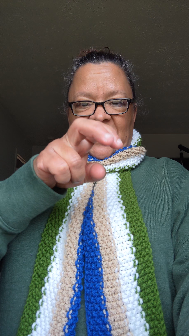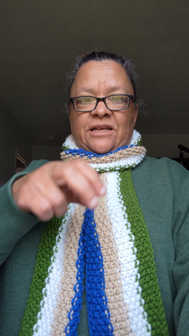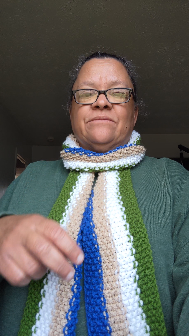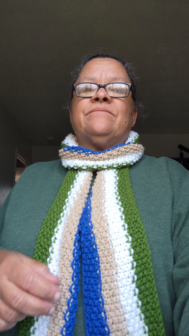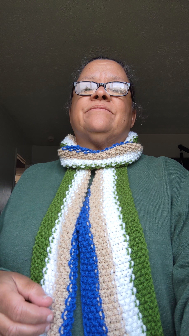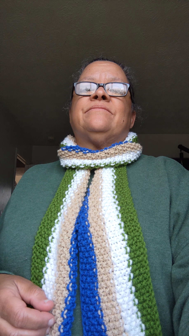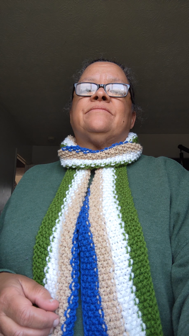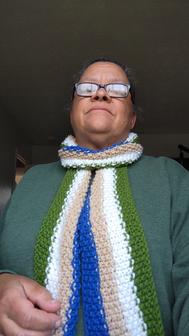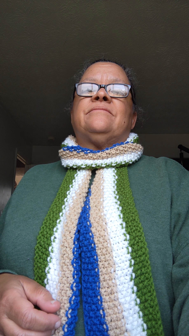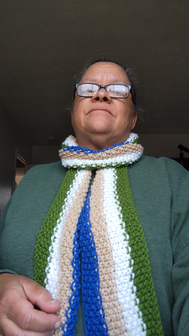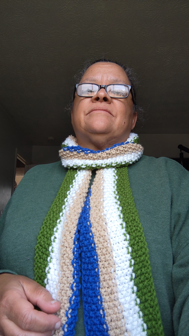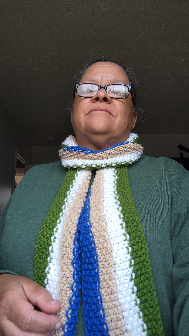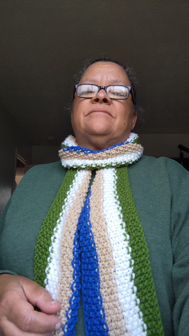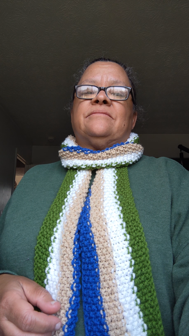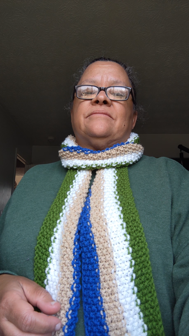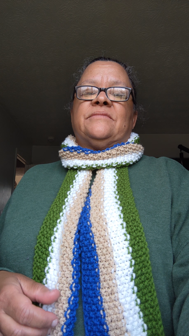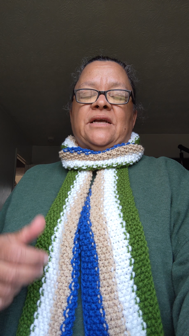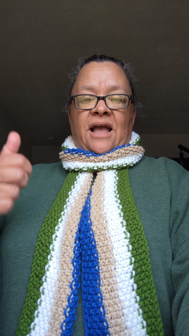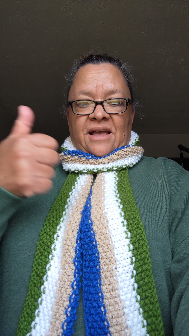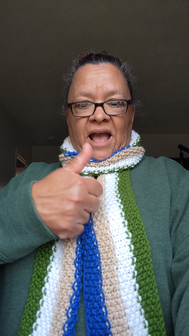game